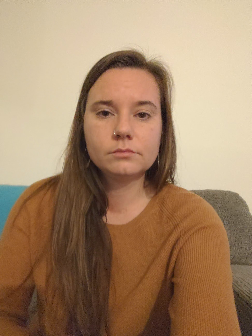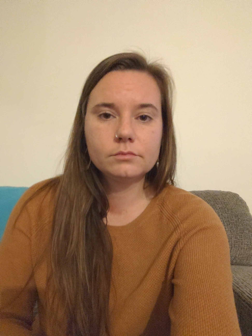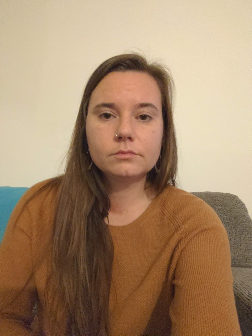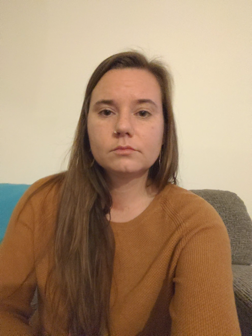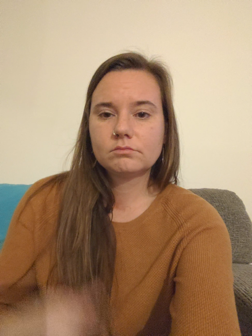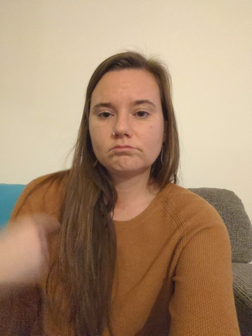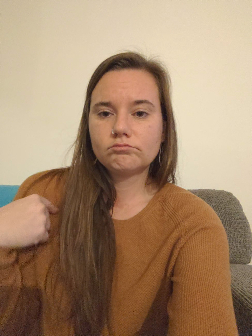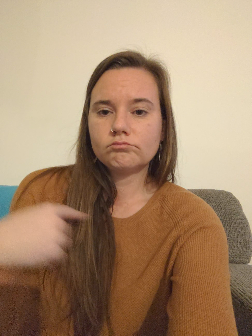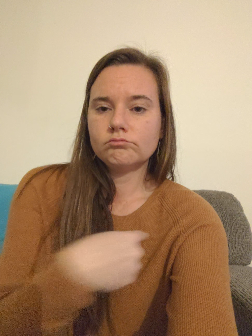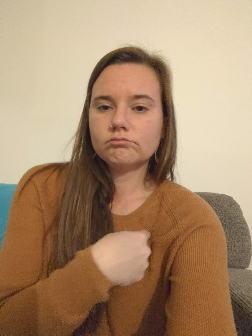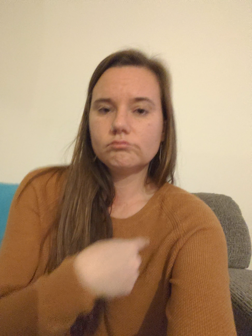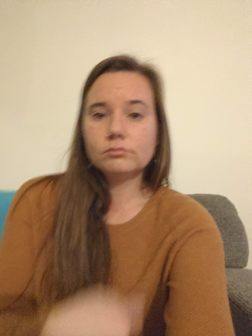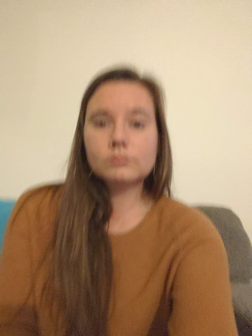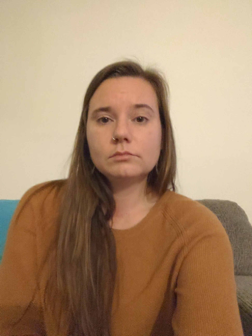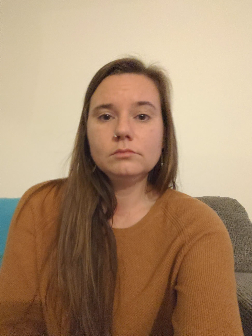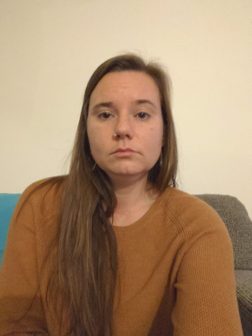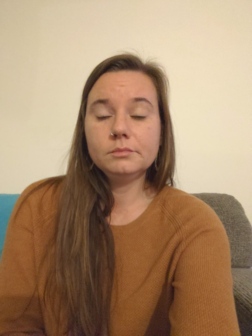we